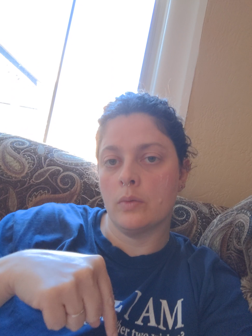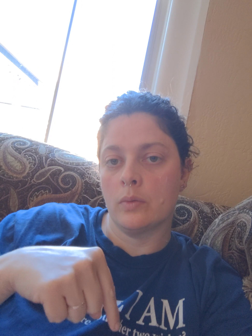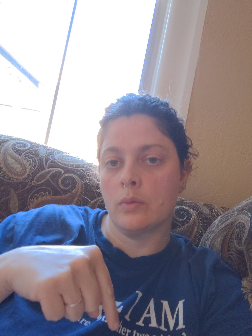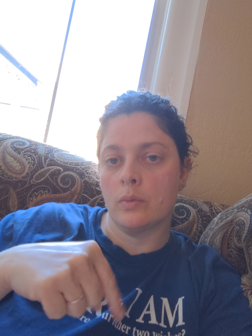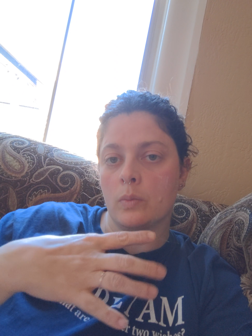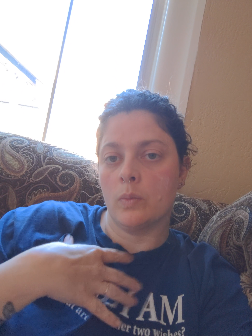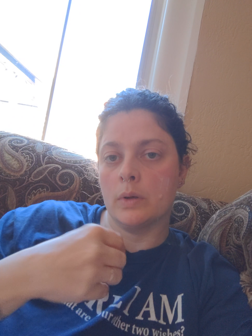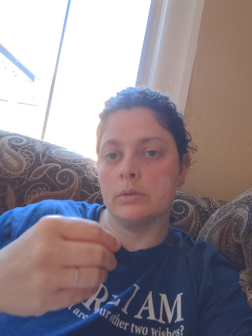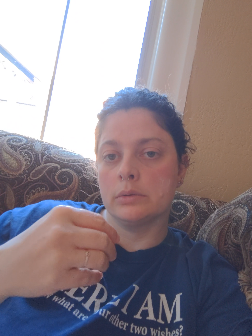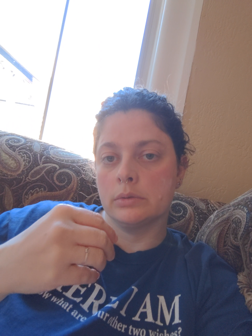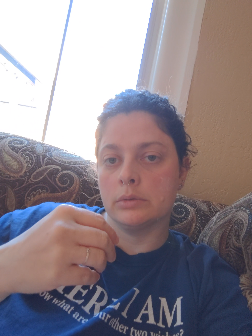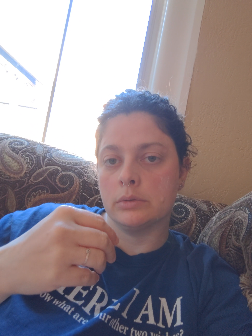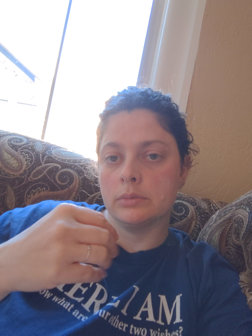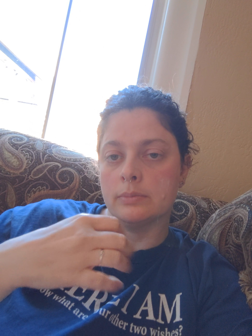white